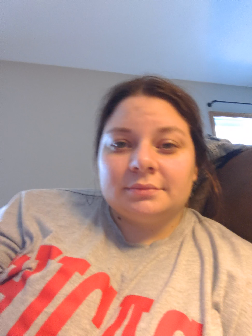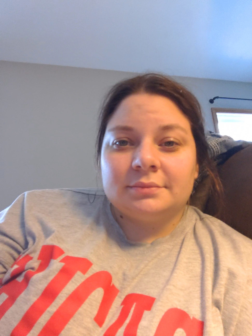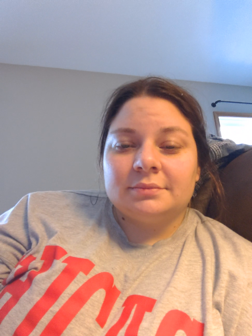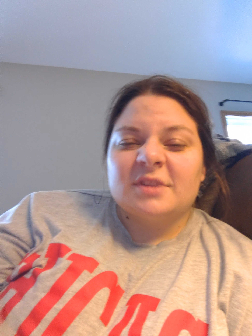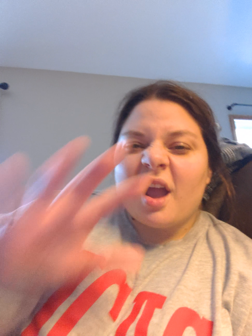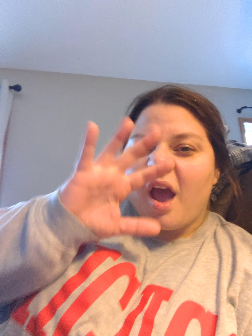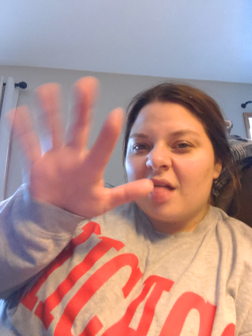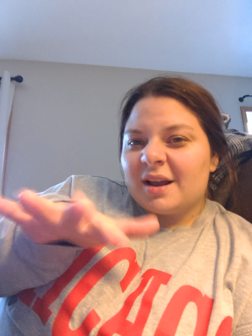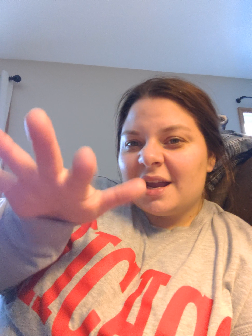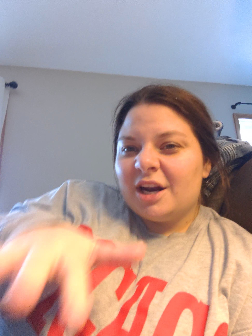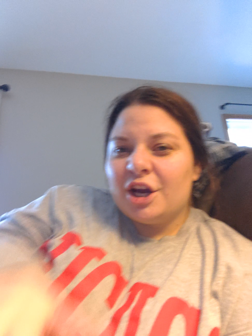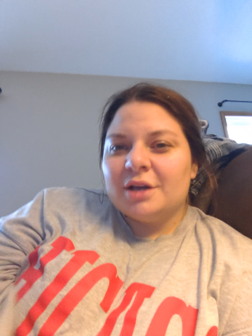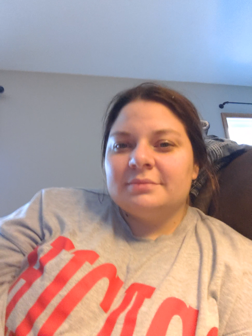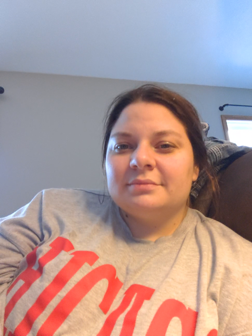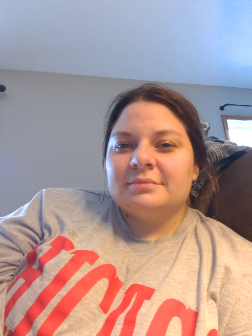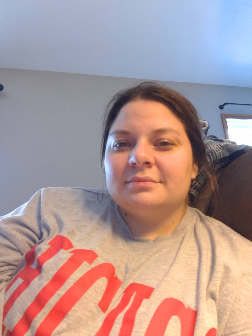alligator